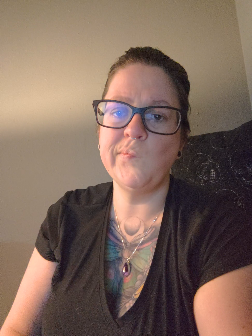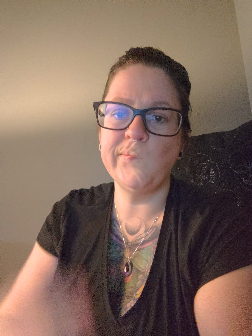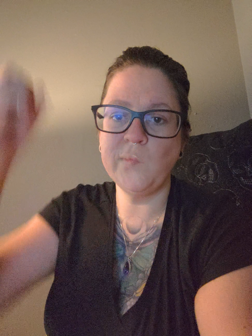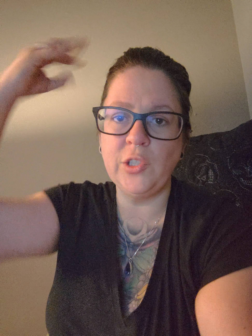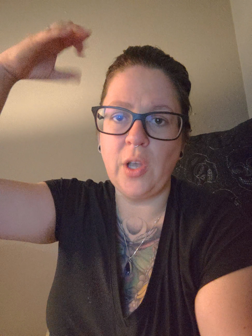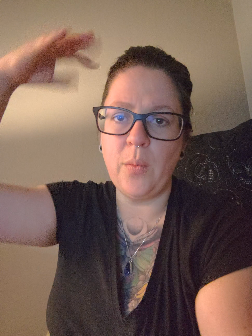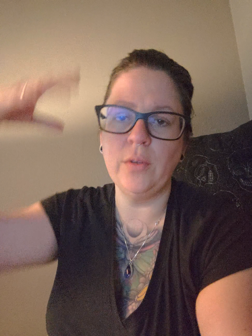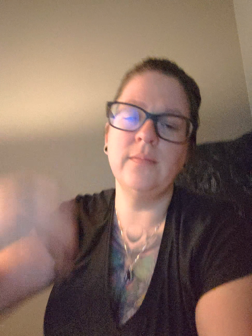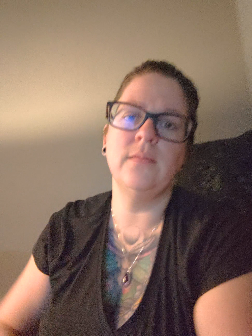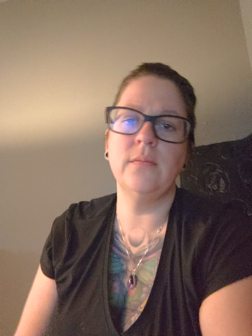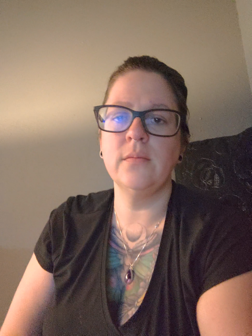shower